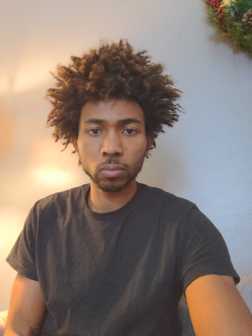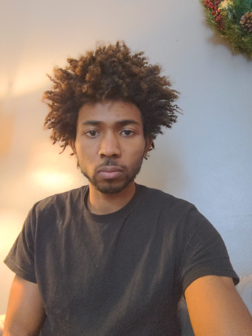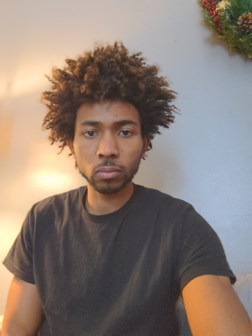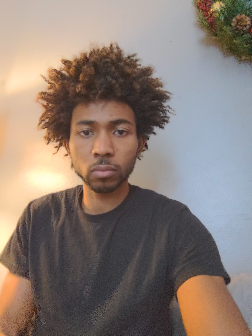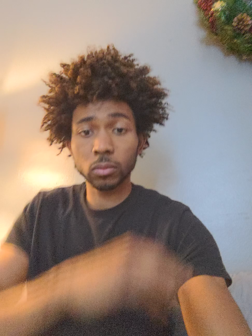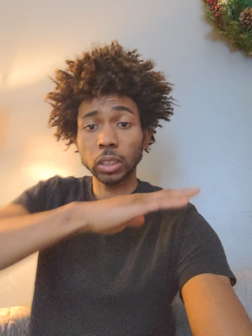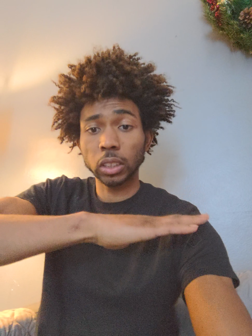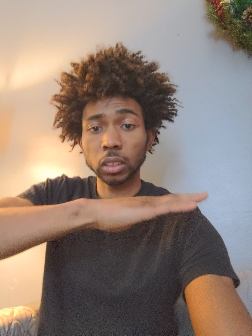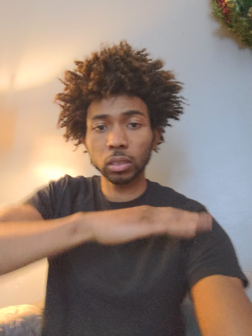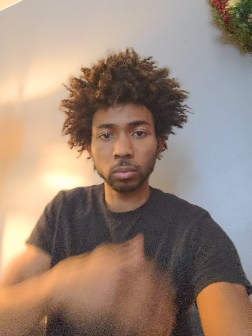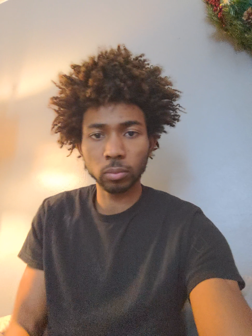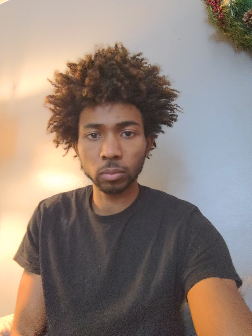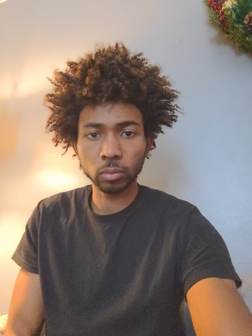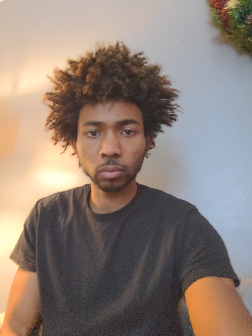table